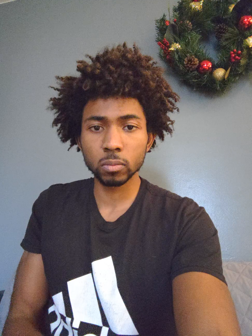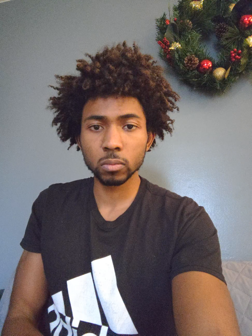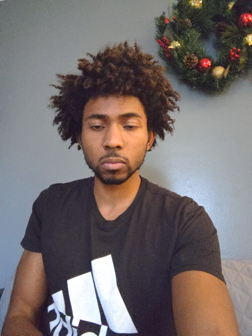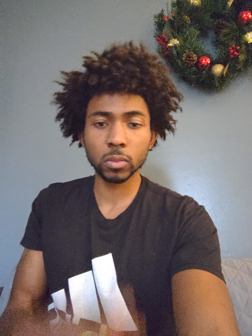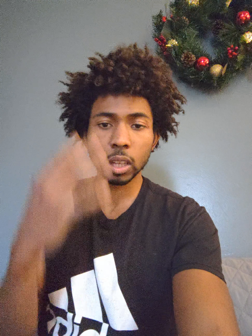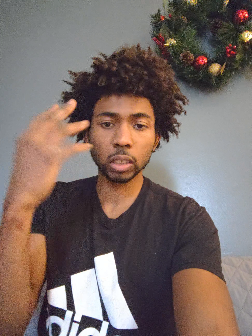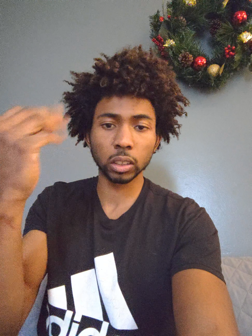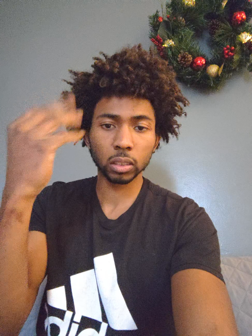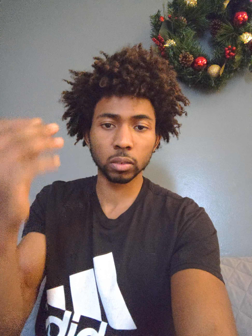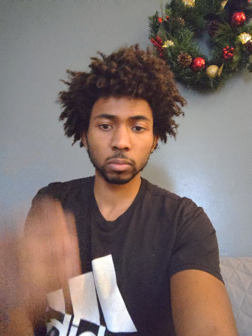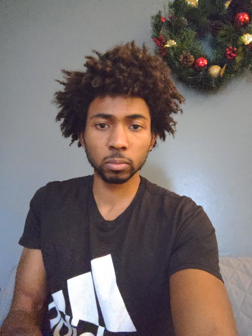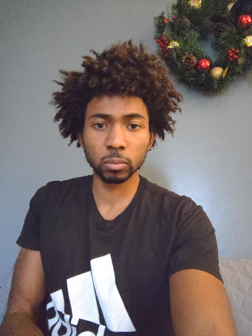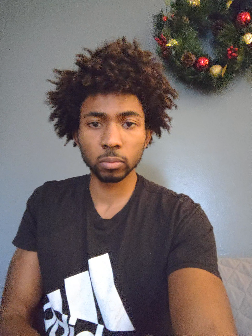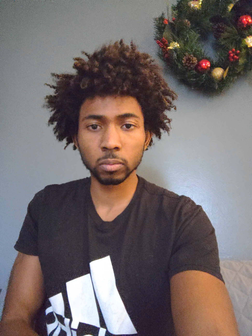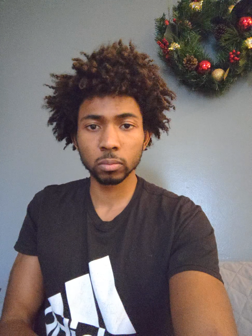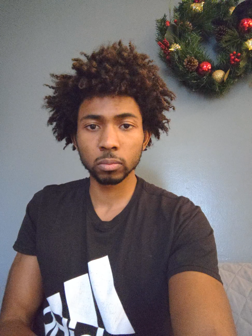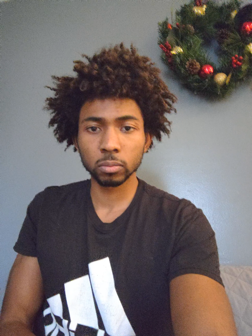outside